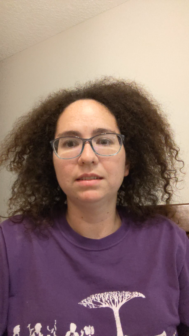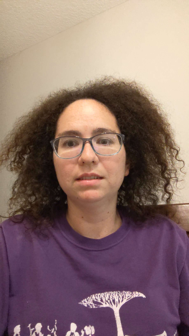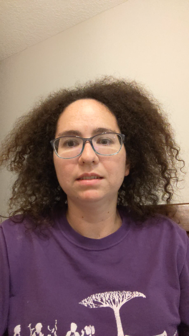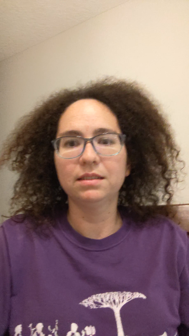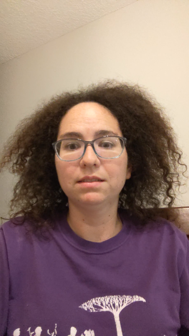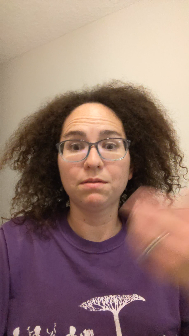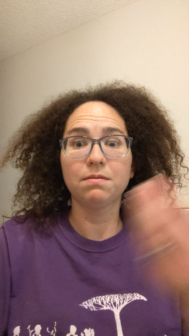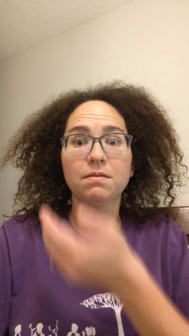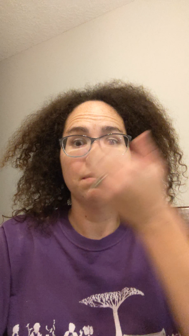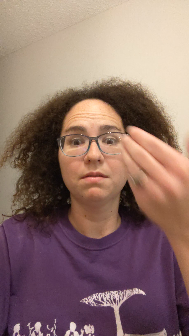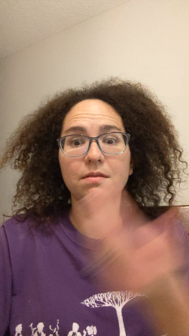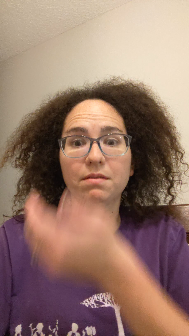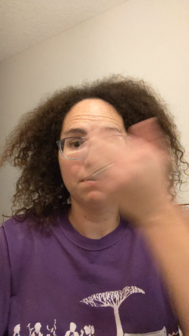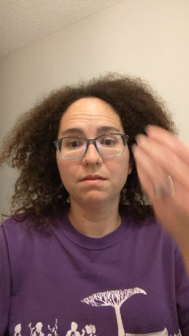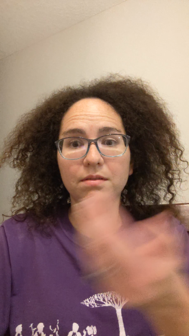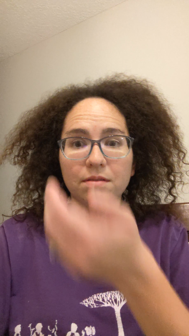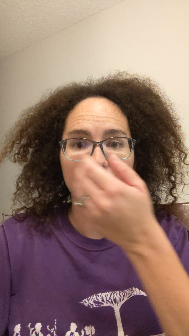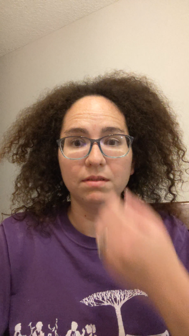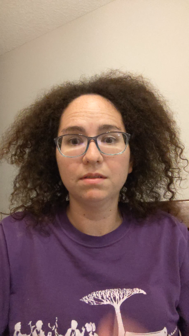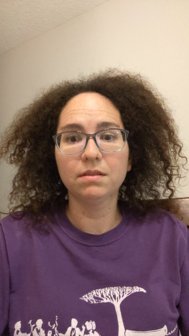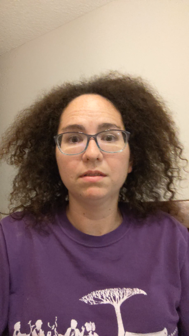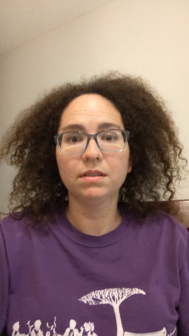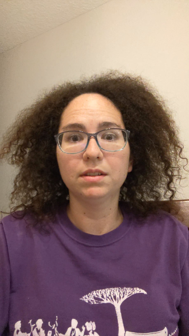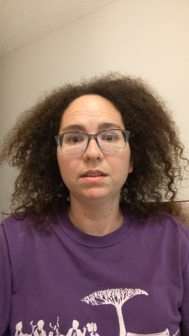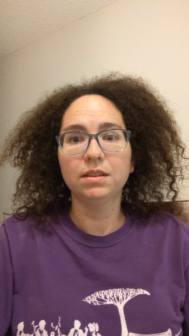new